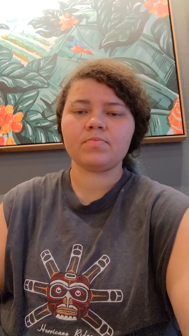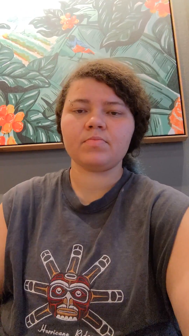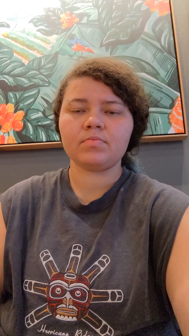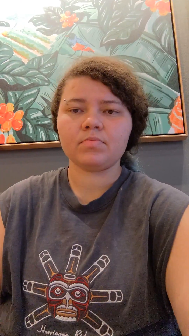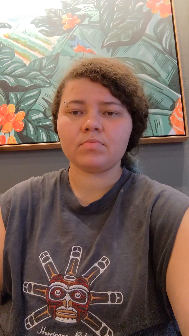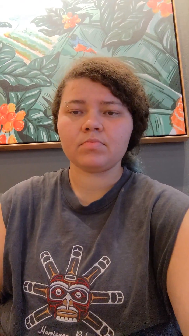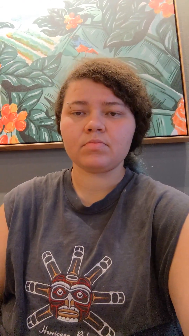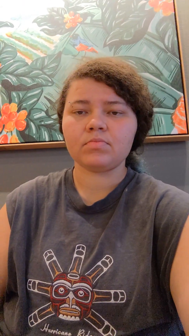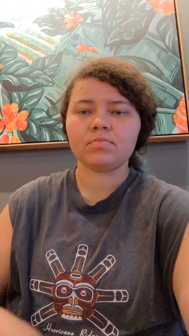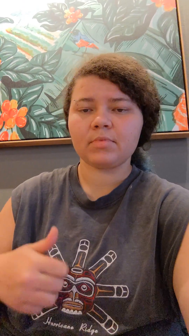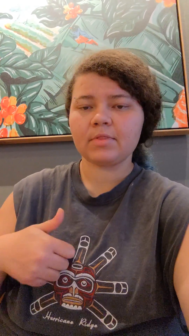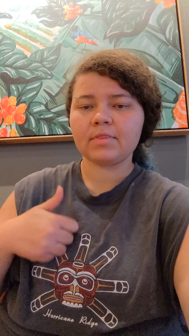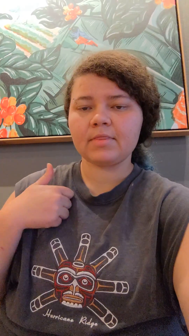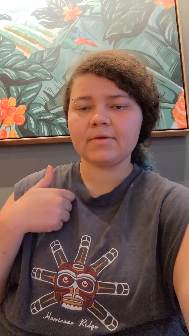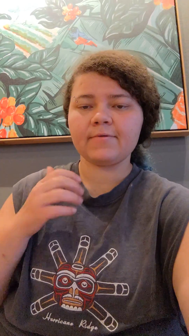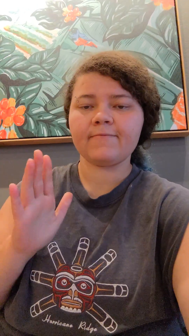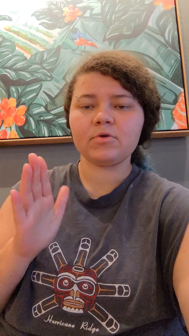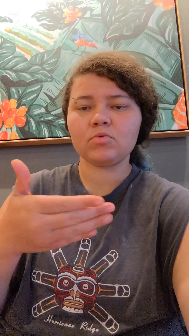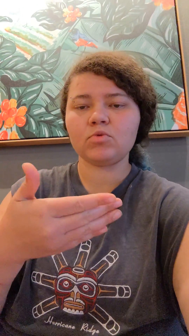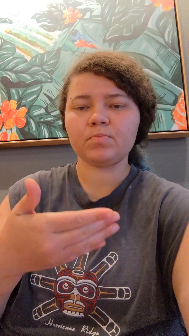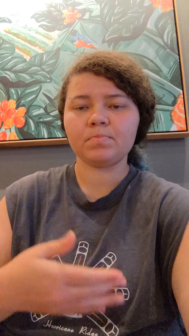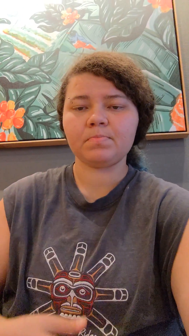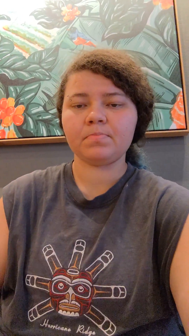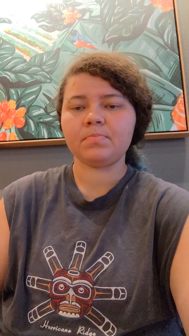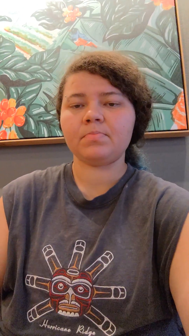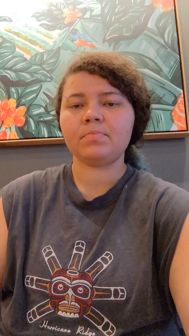living room